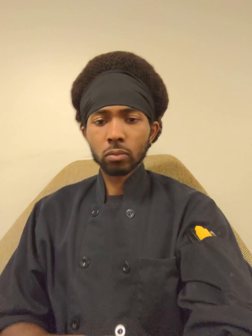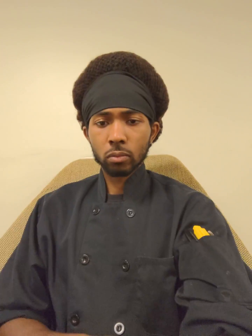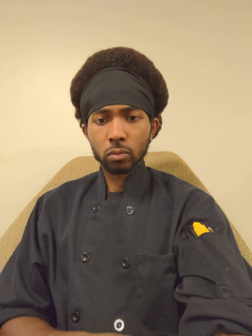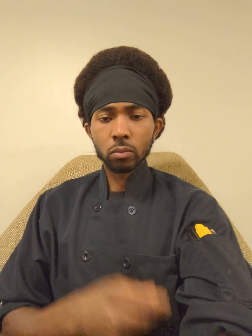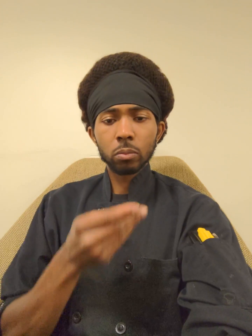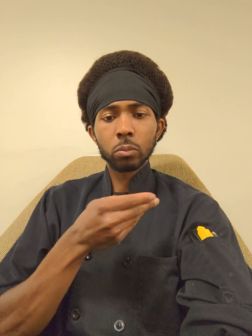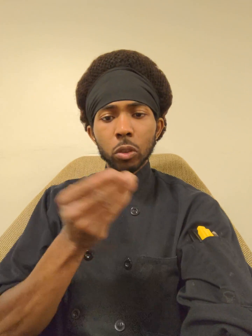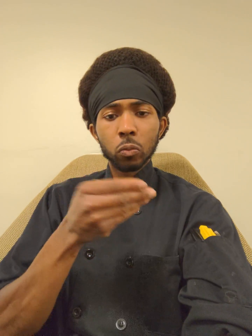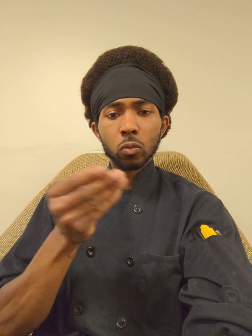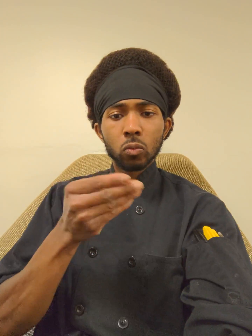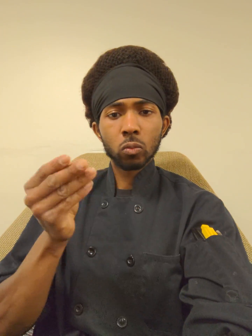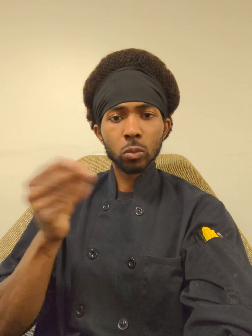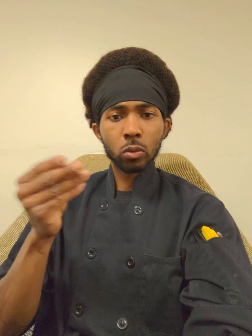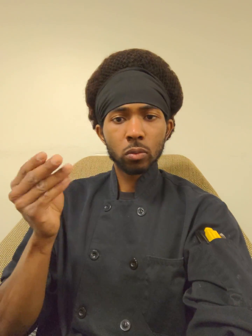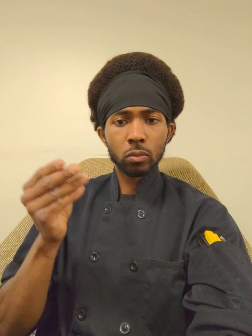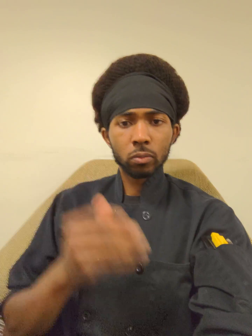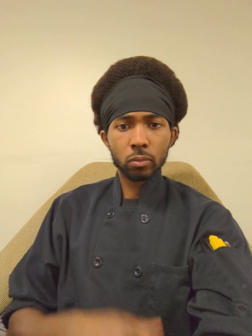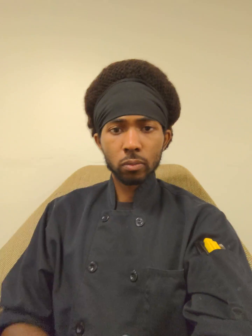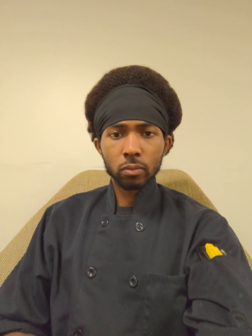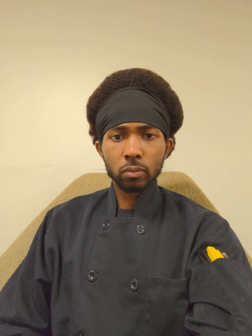shopping